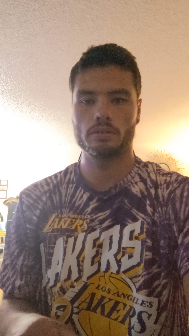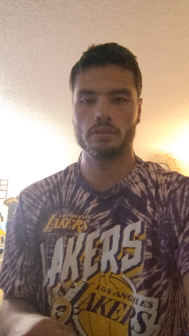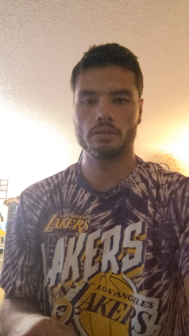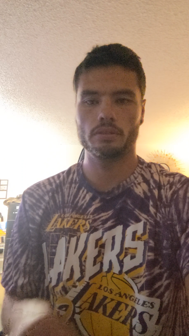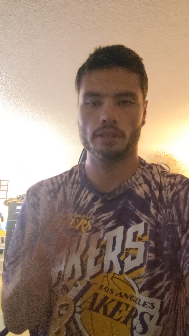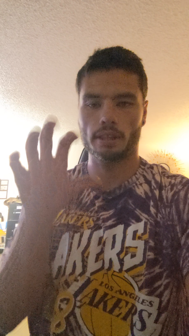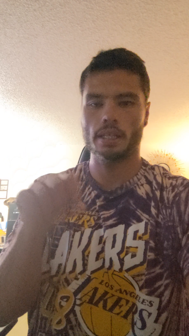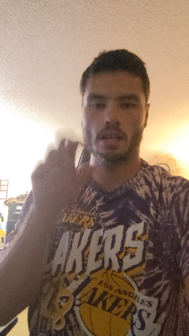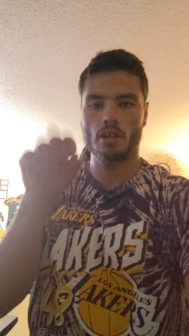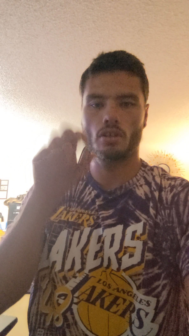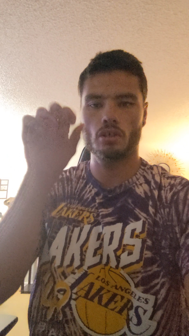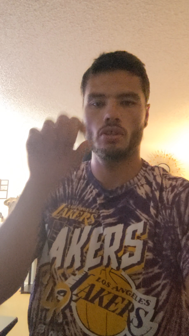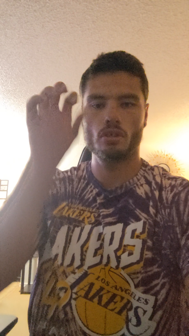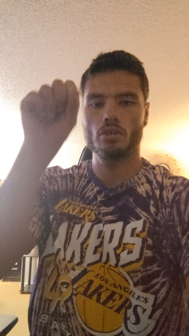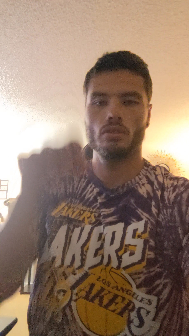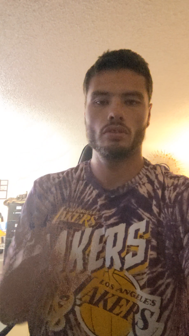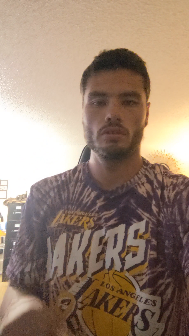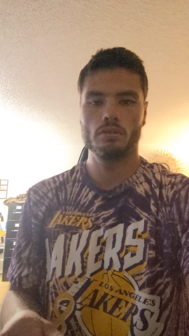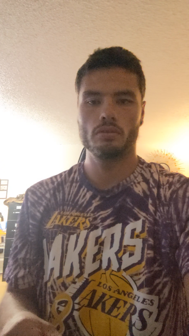ladder